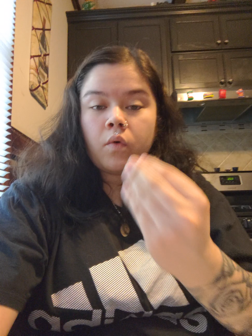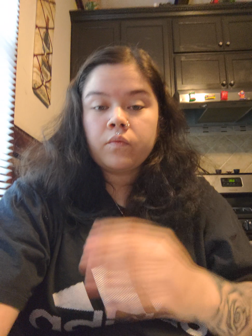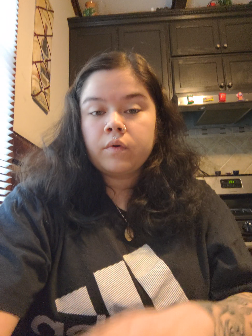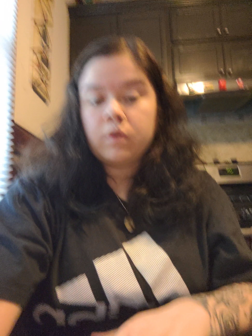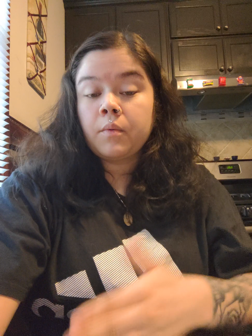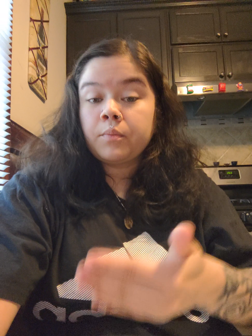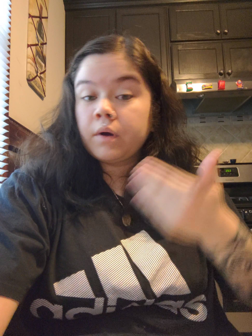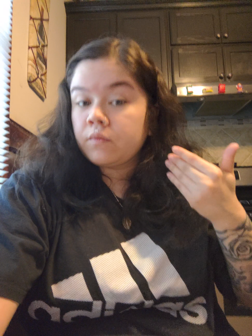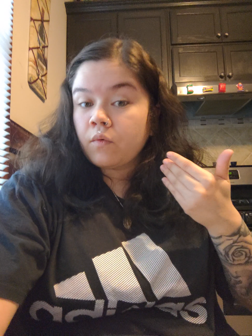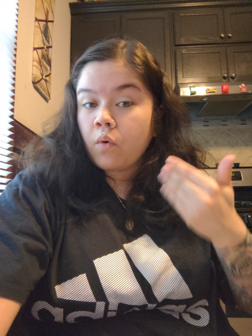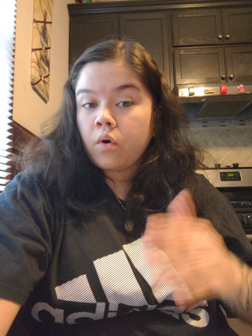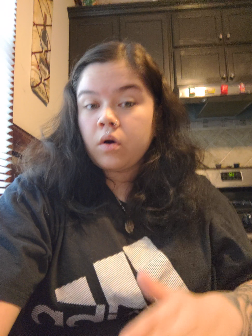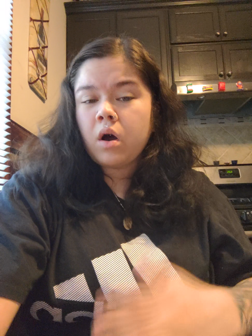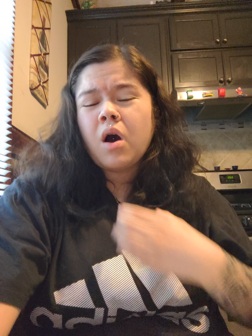before